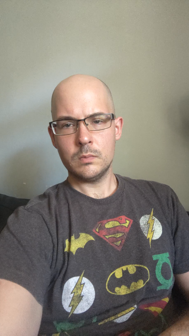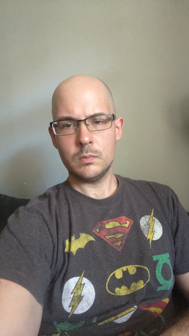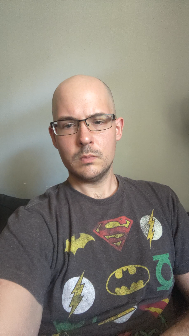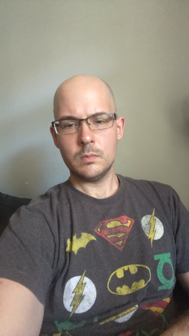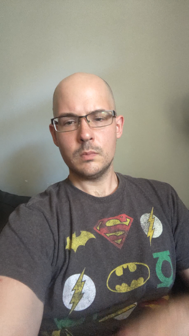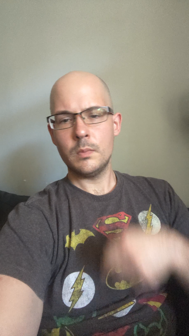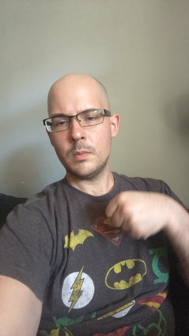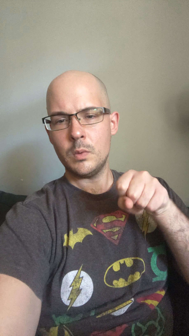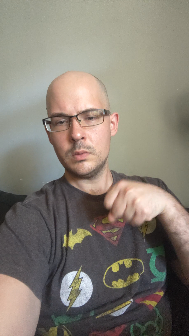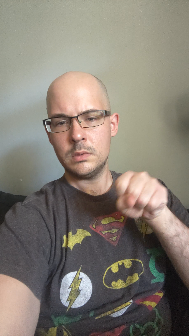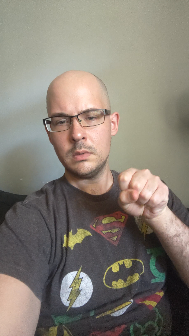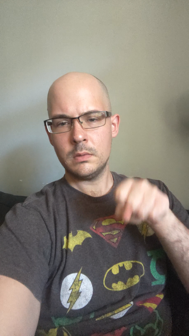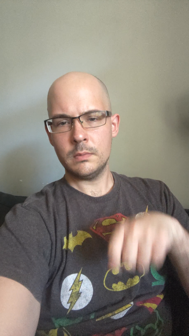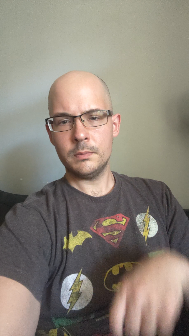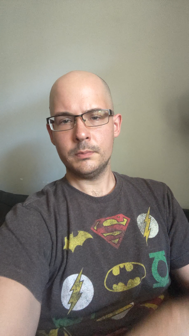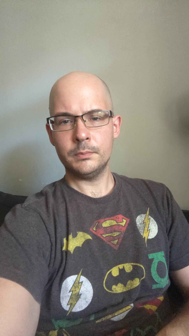motorcycle